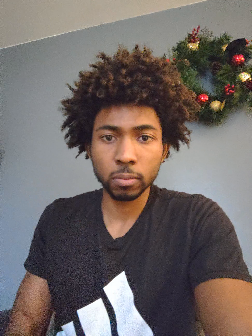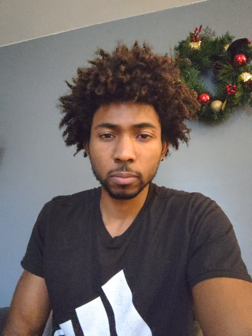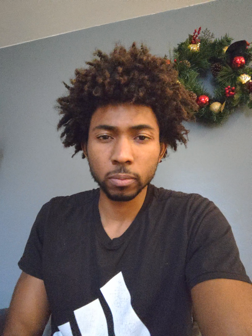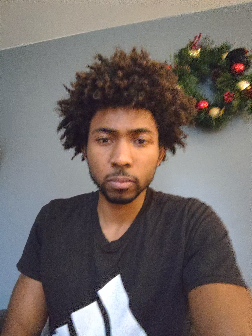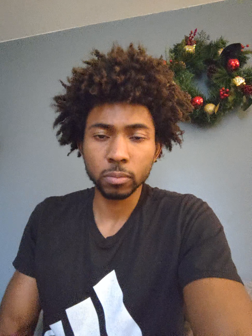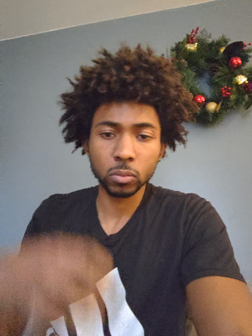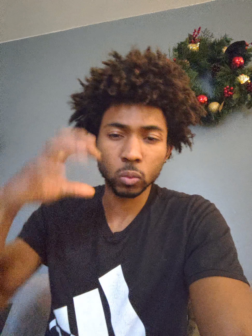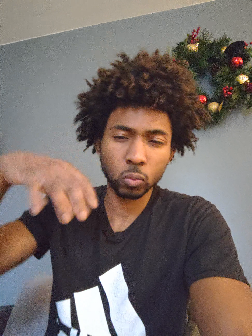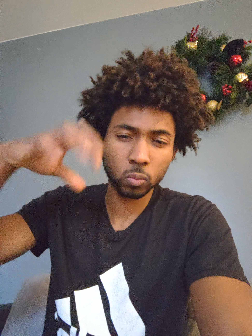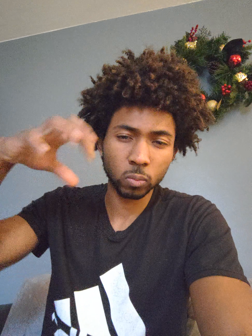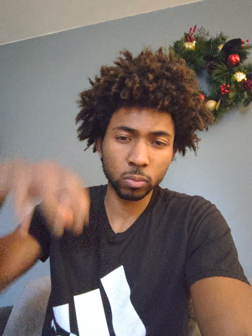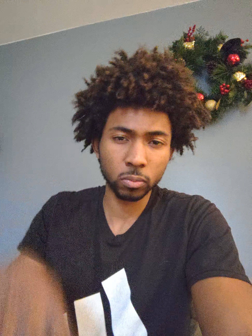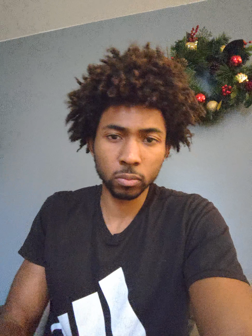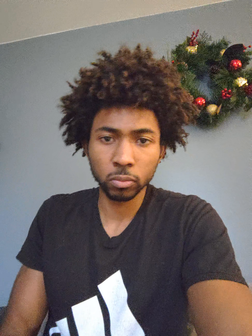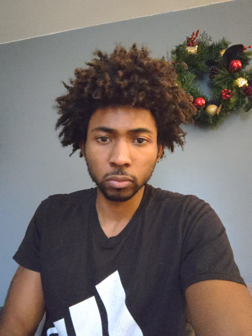rain